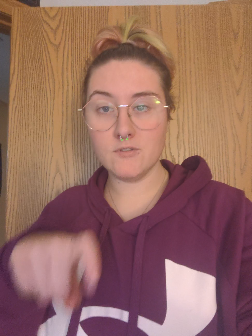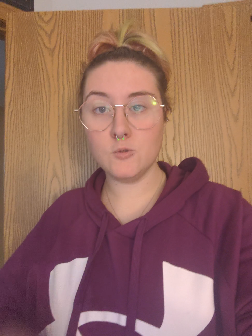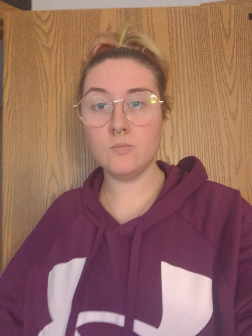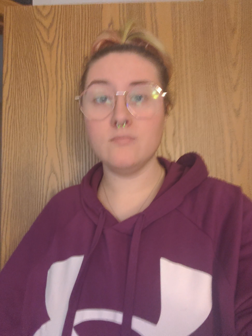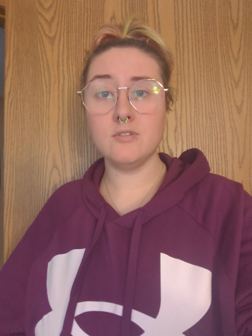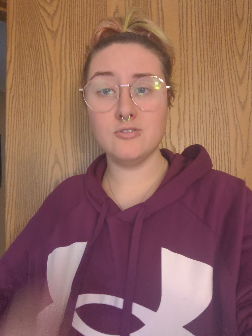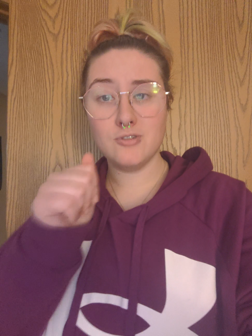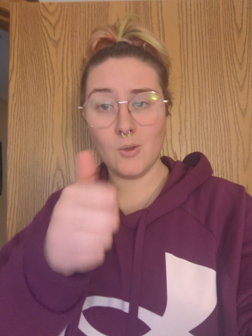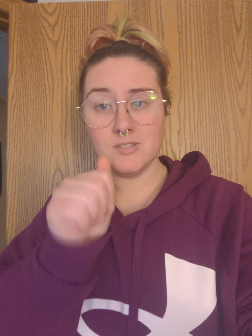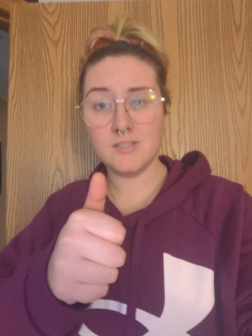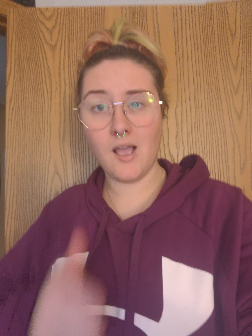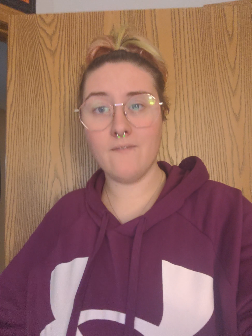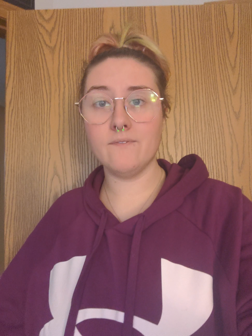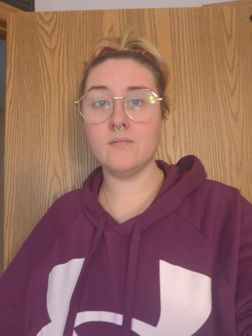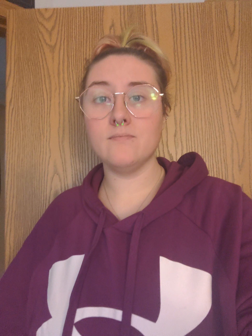yourself